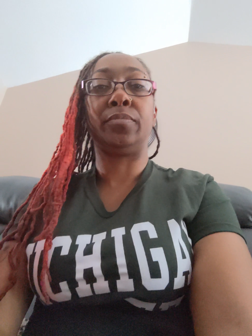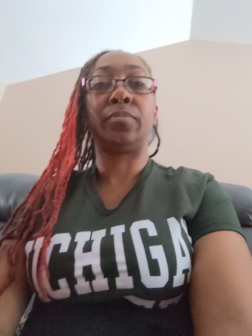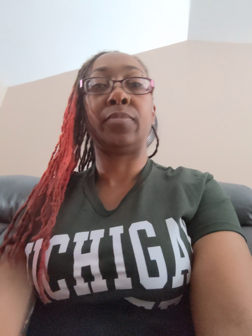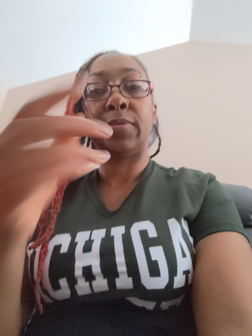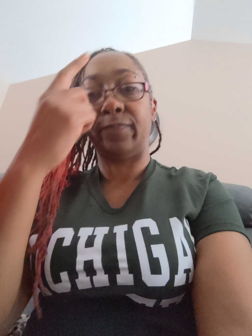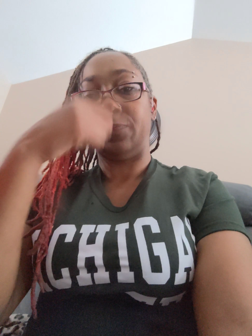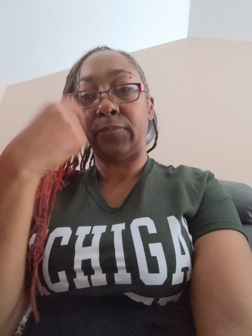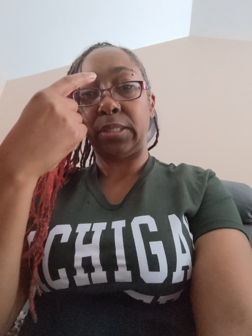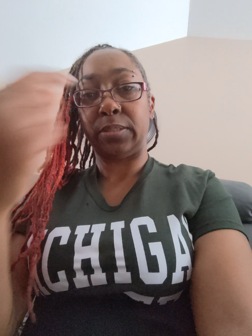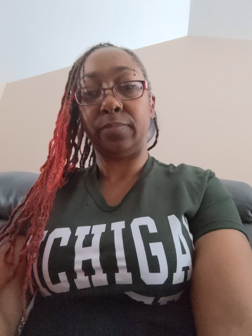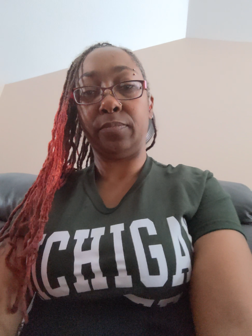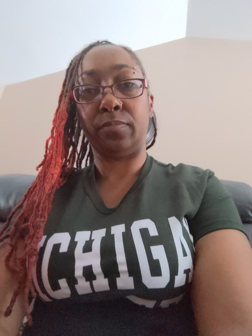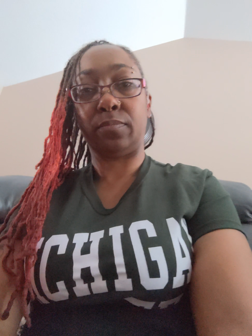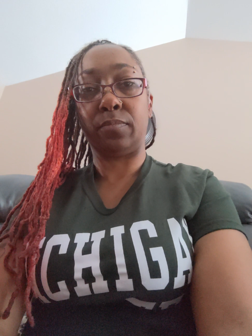face